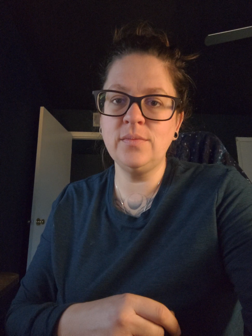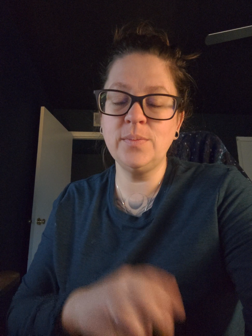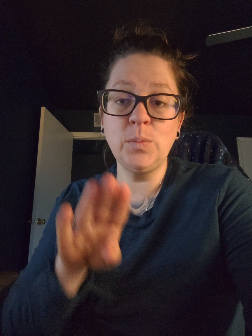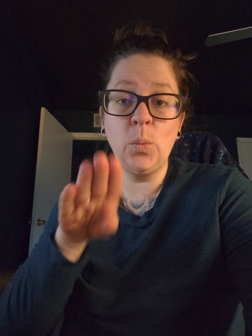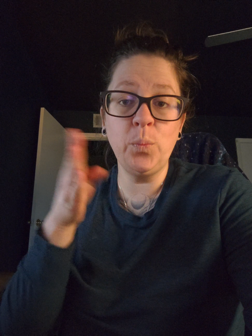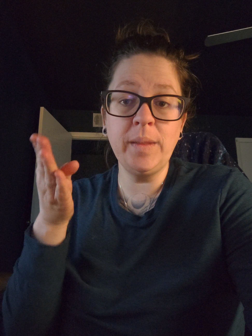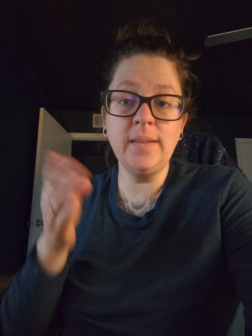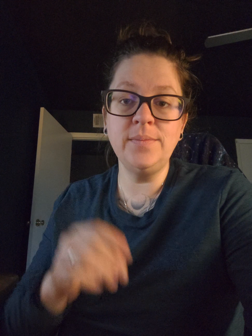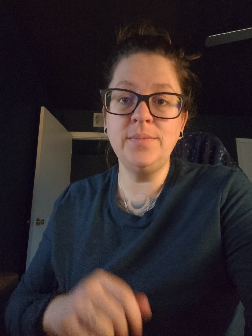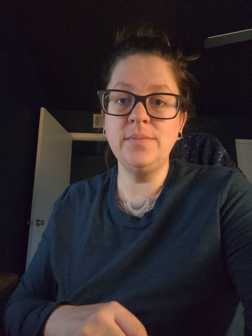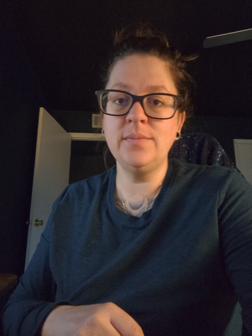open